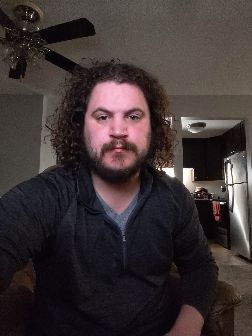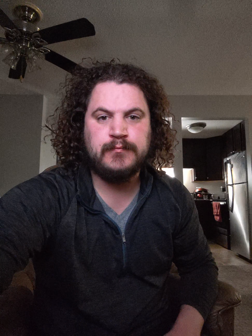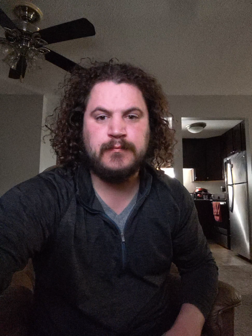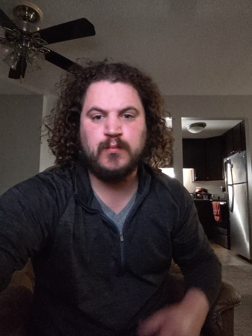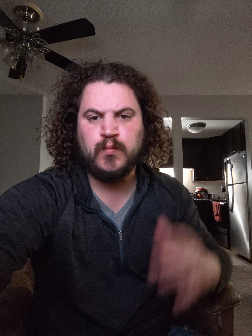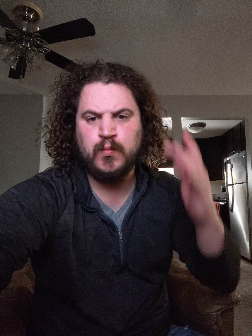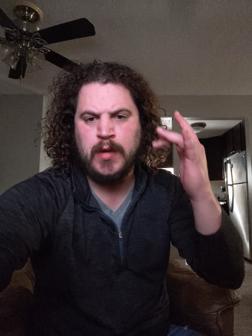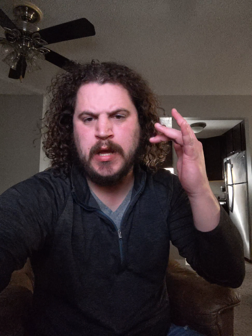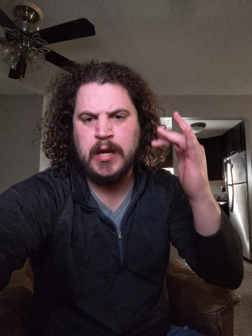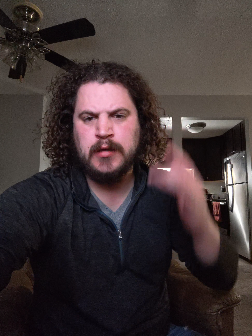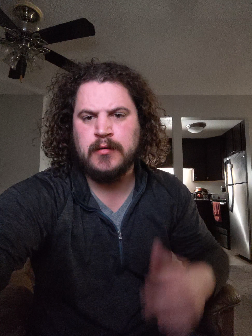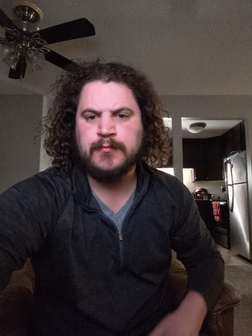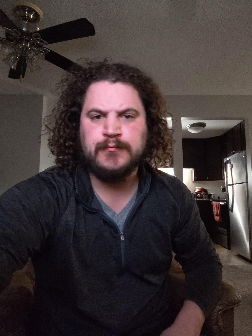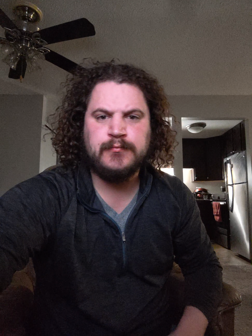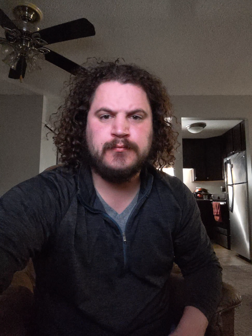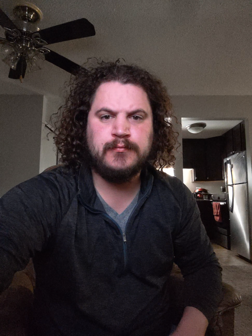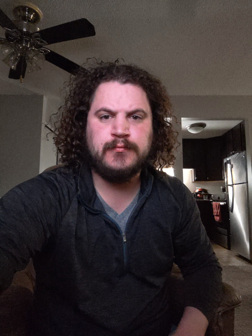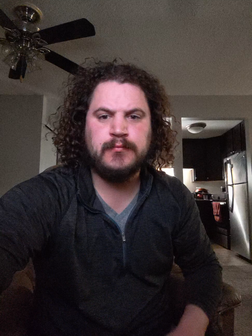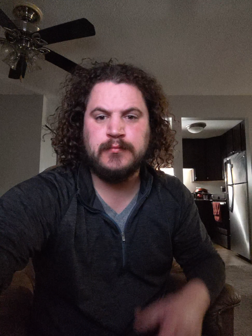why